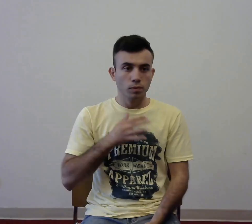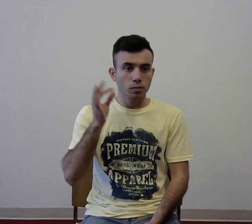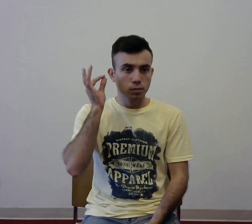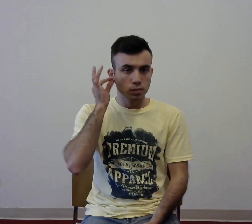həkim